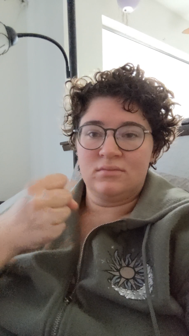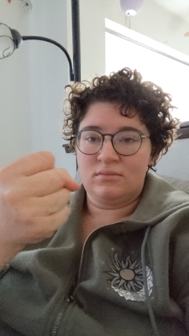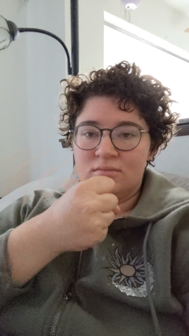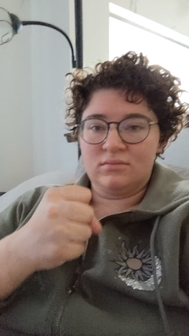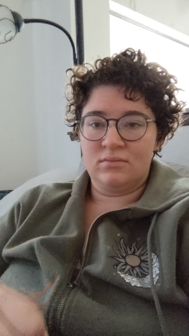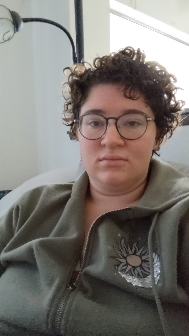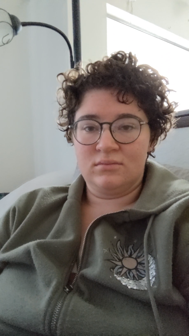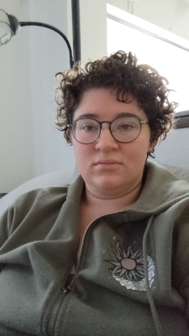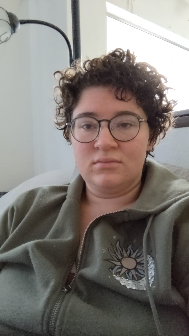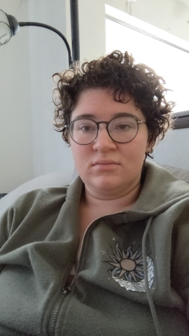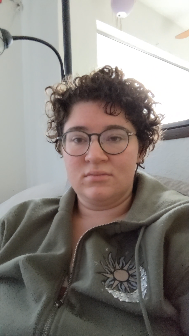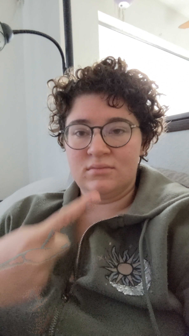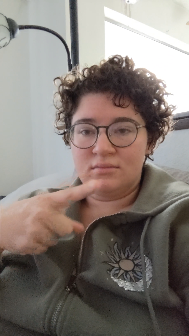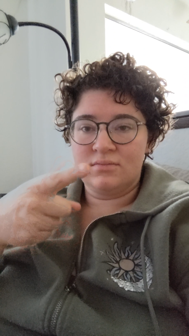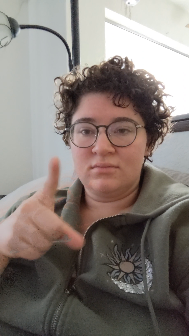knife